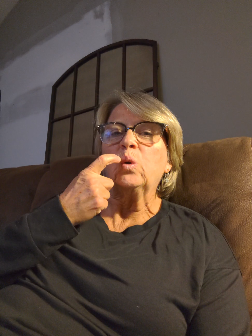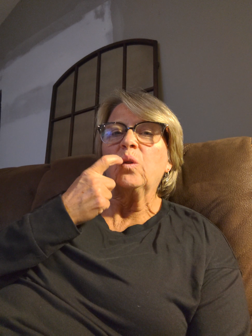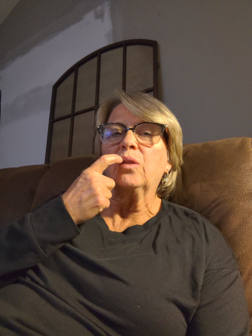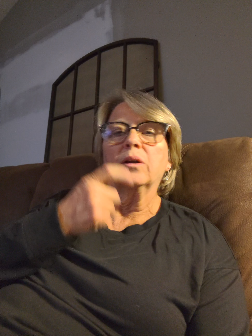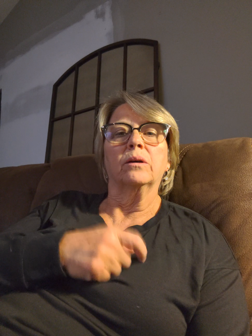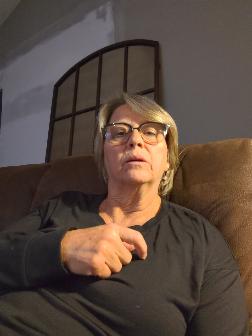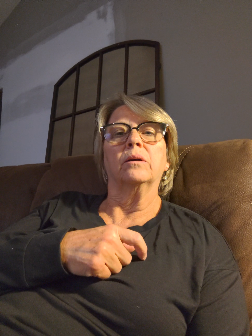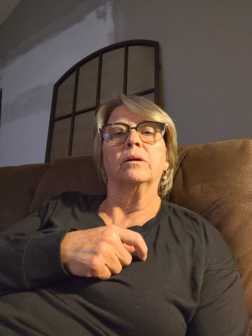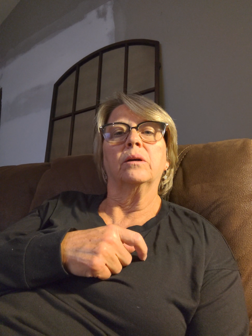tooth